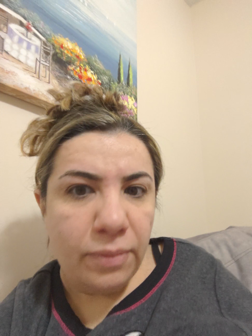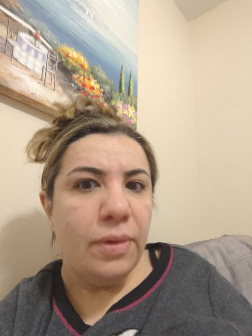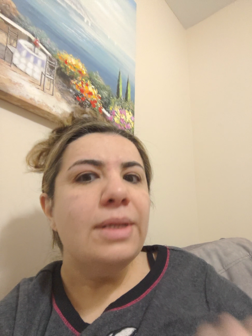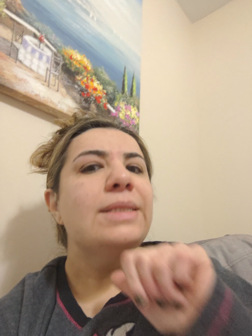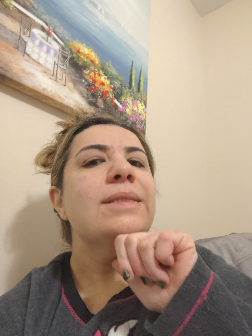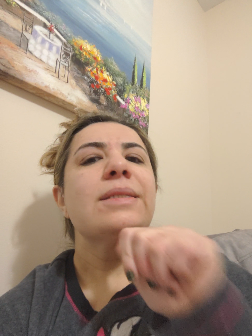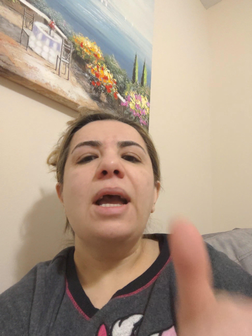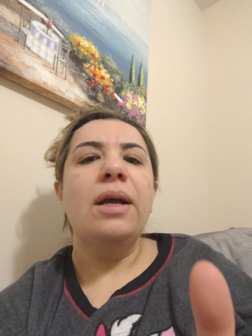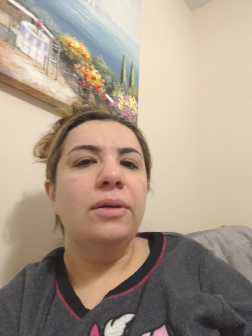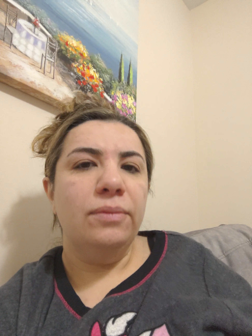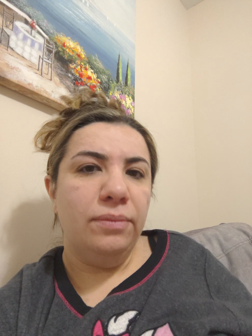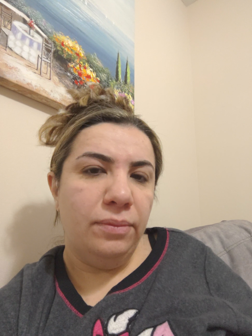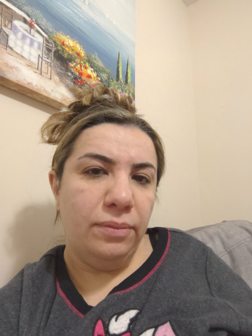not